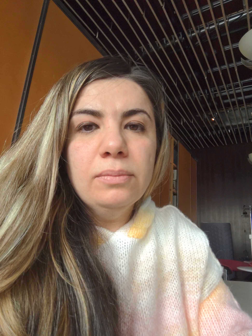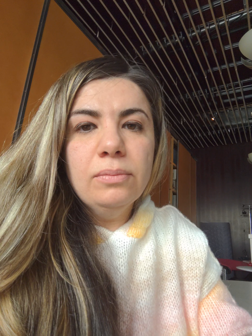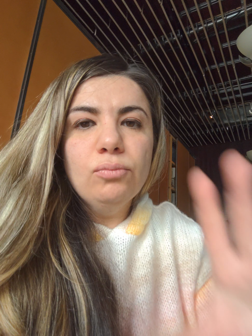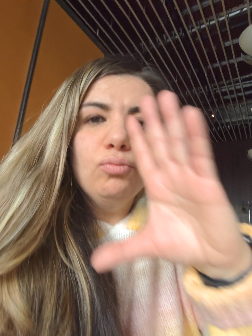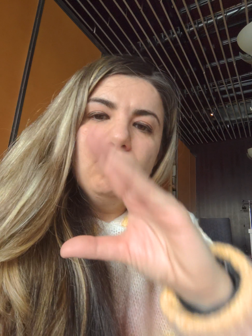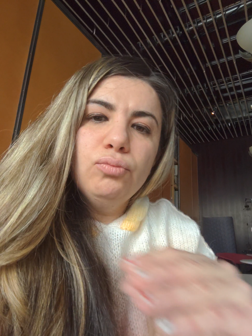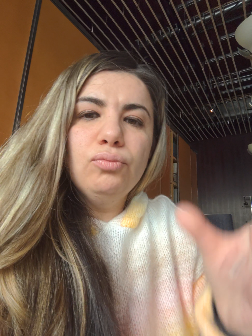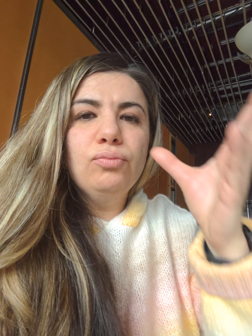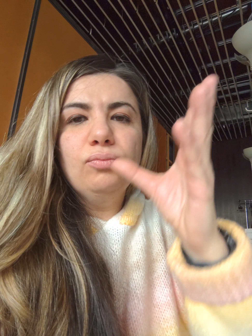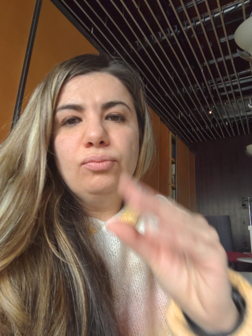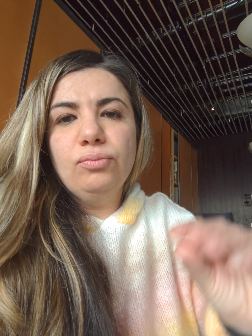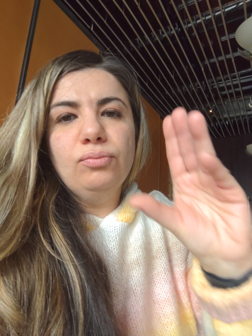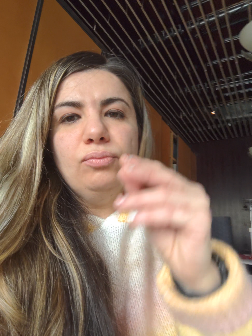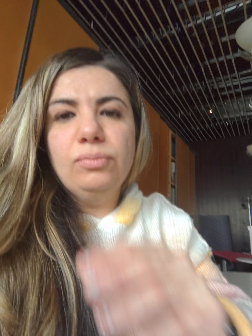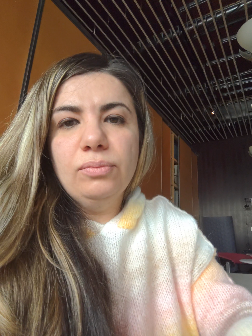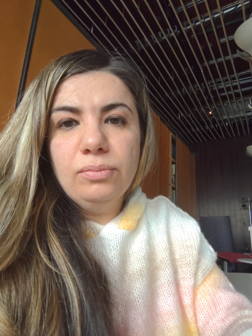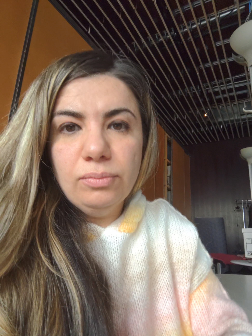story